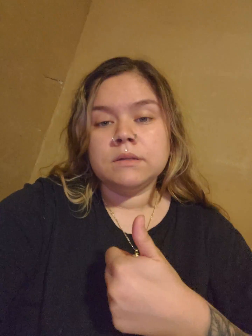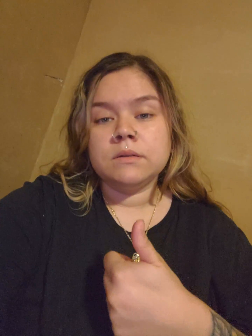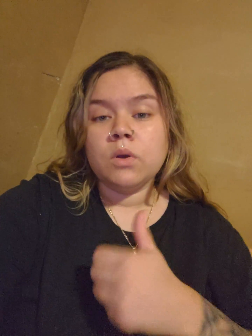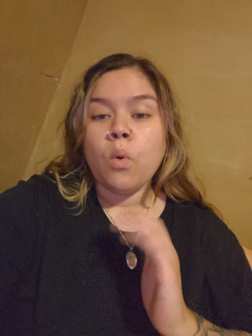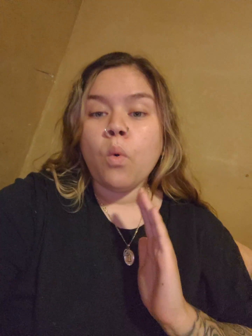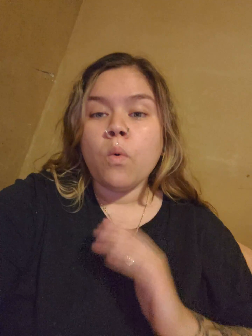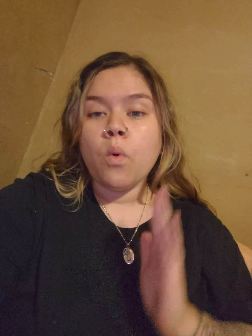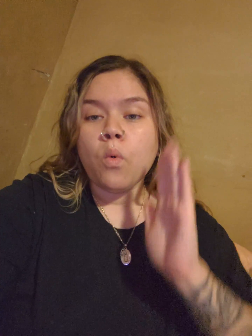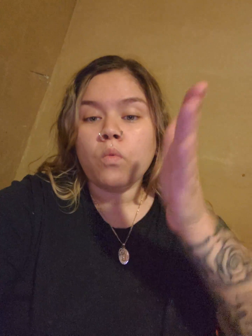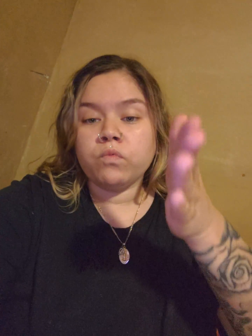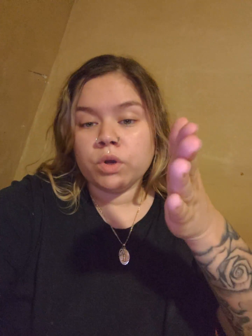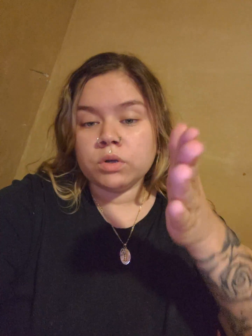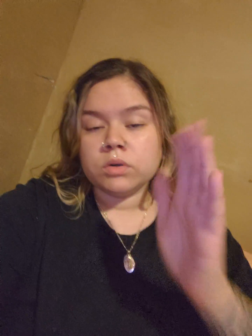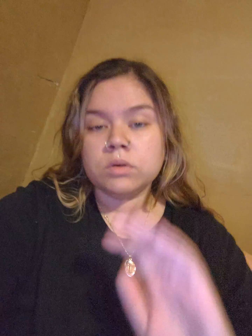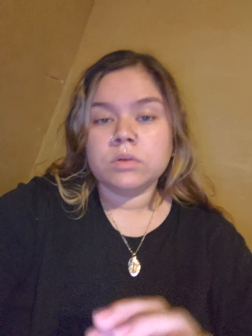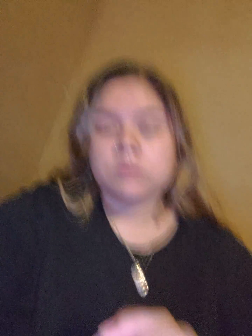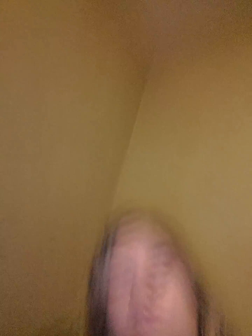over